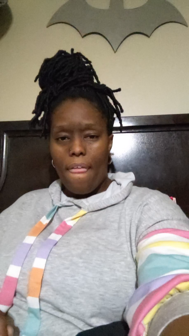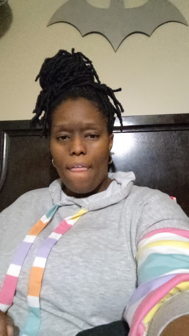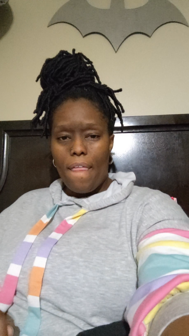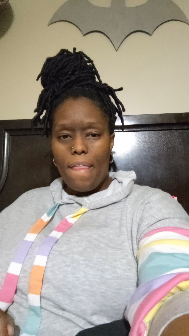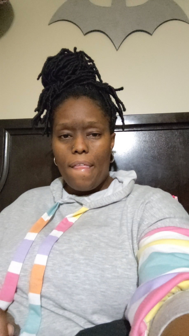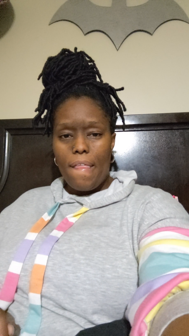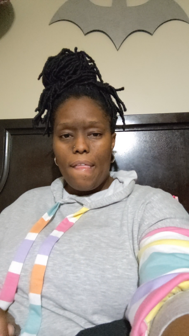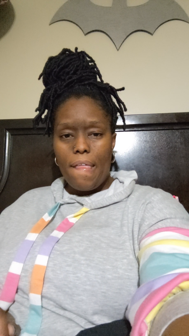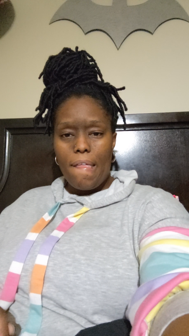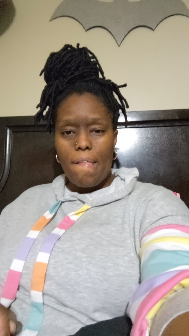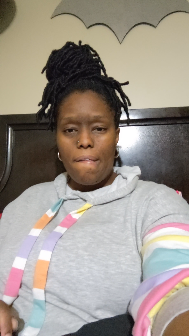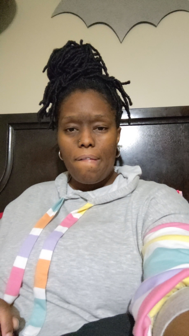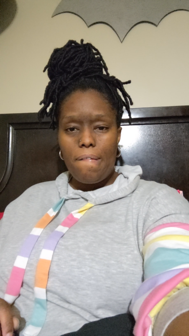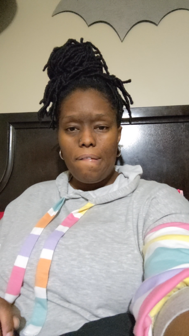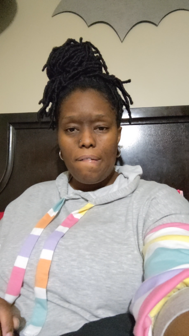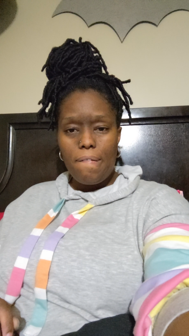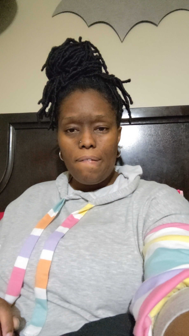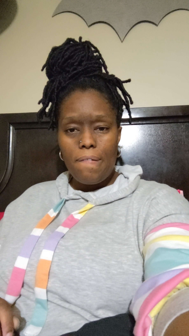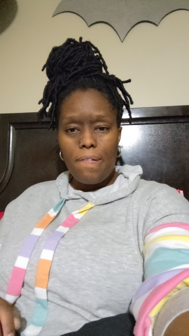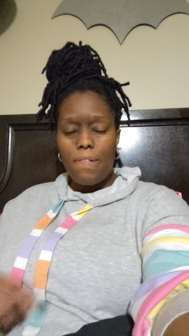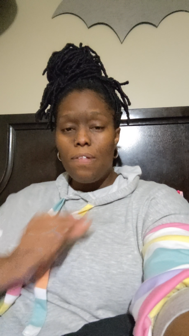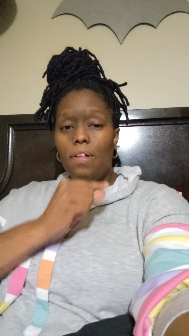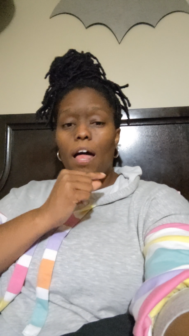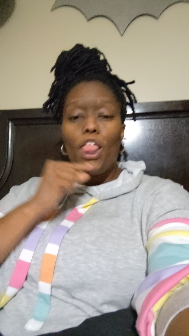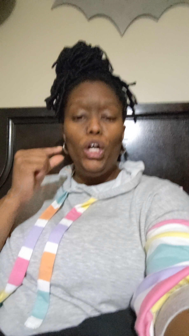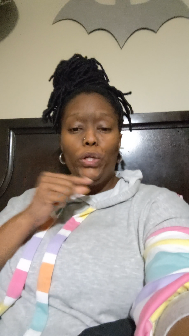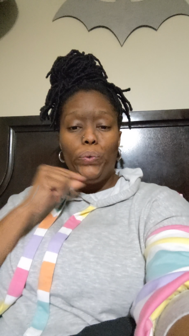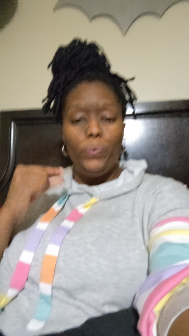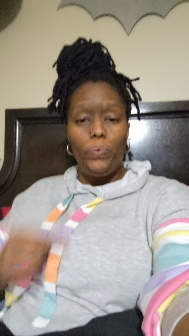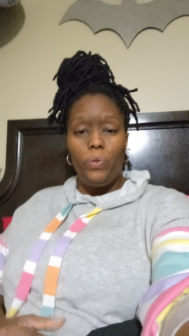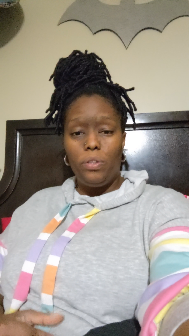glue